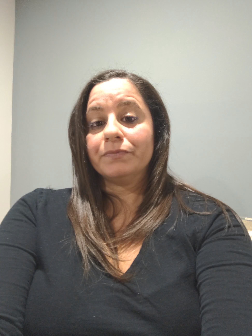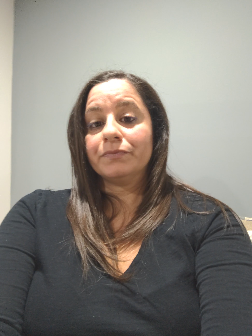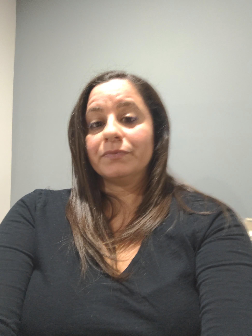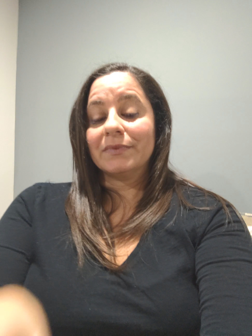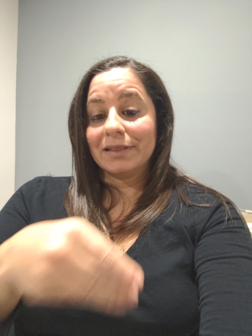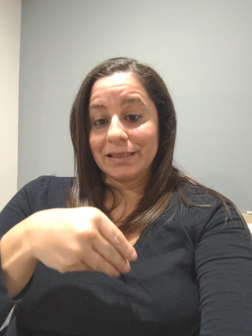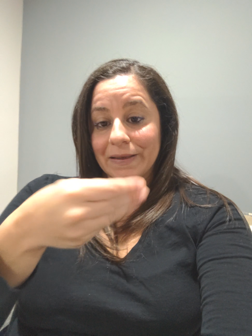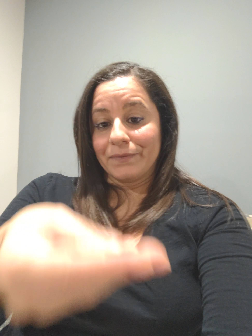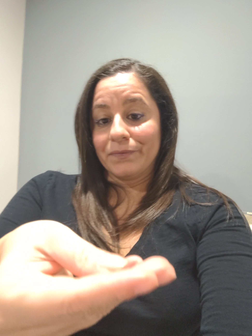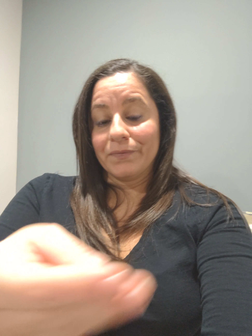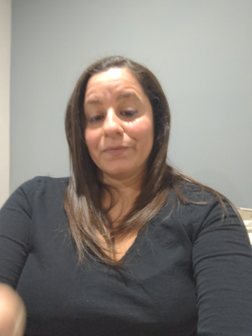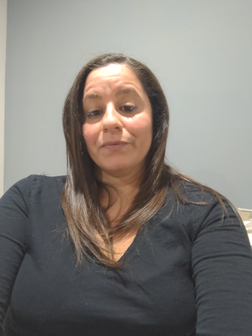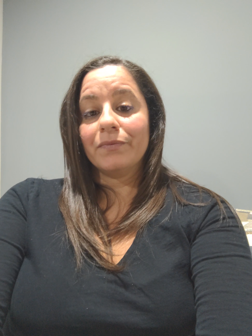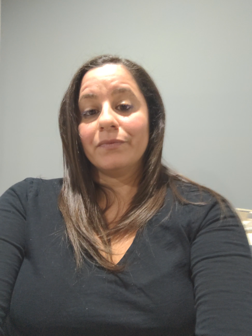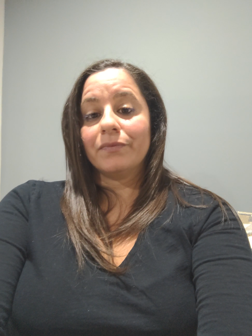give